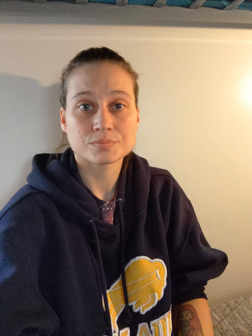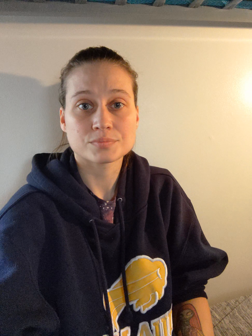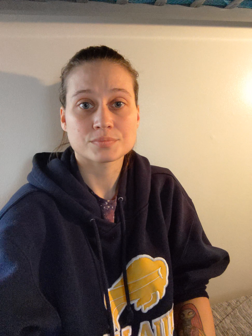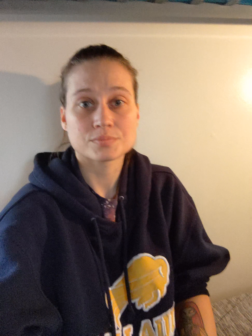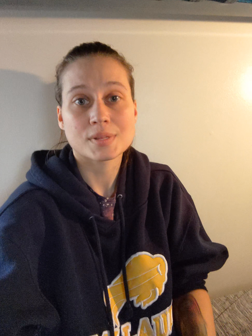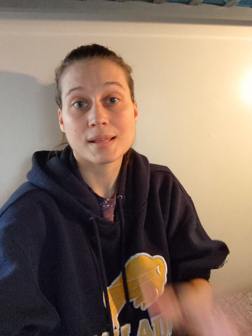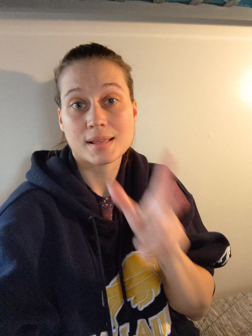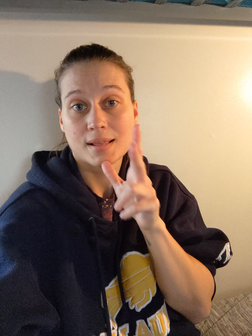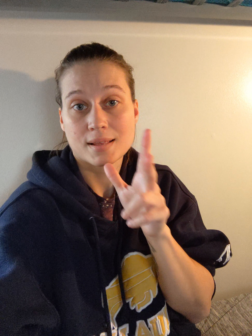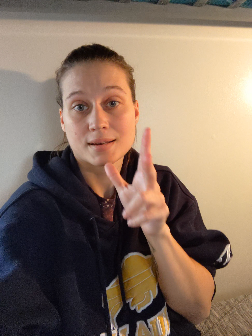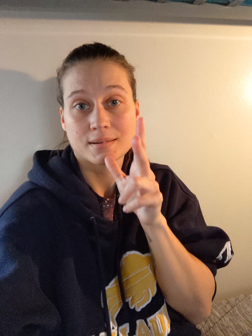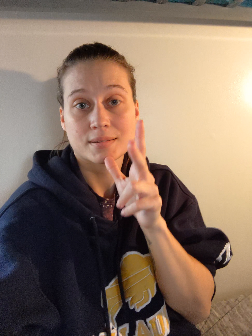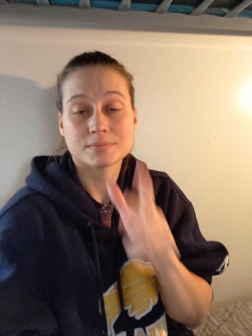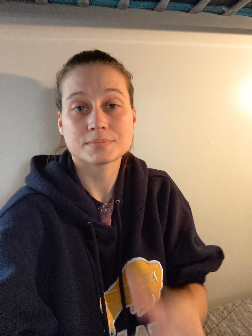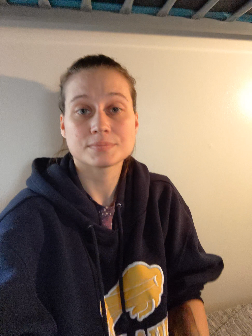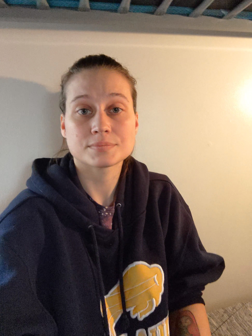hen